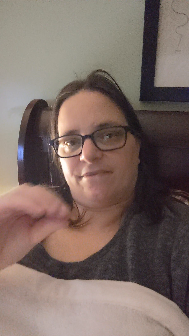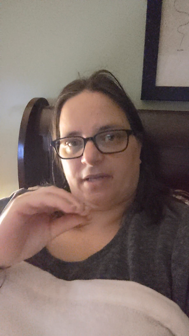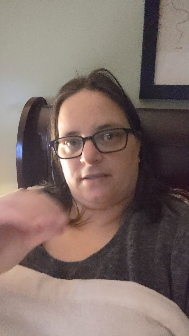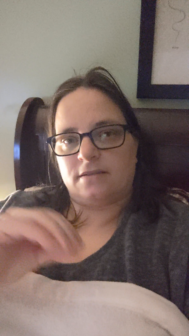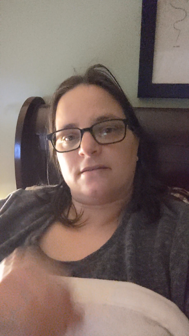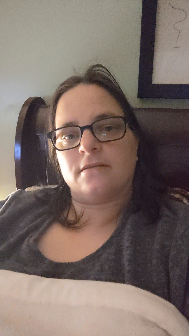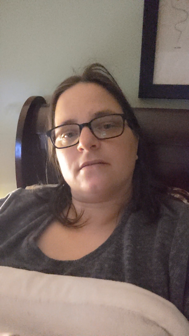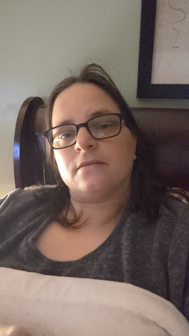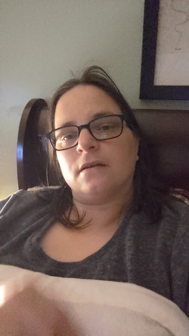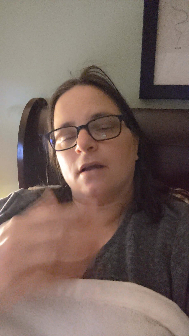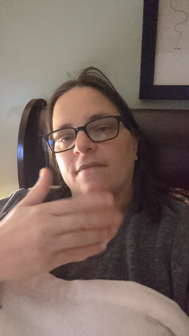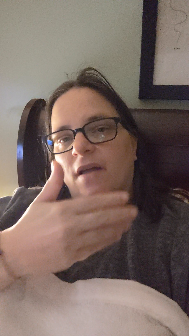butterfly